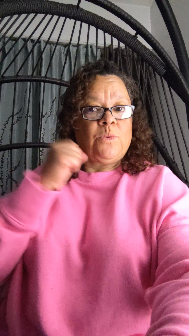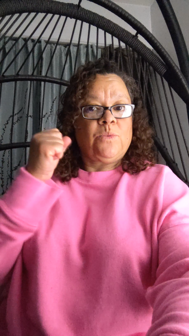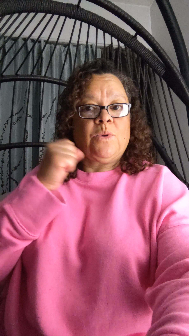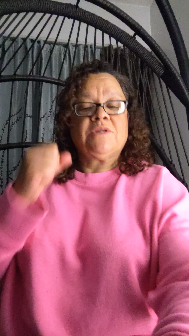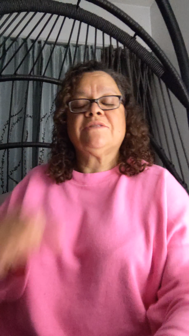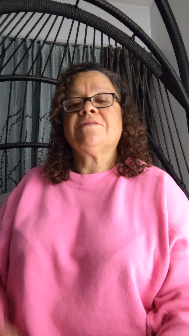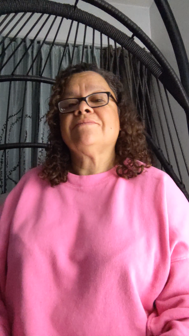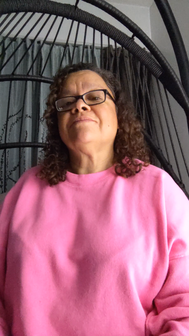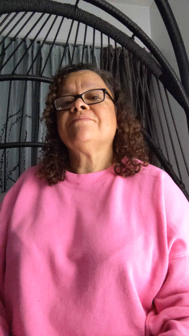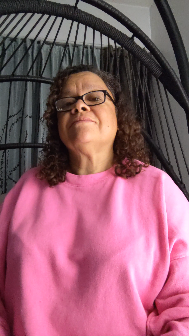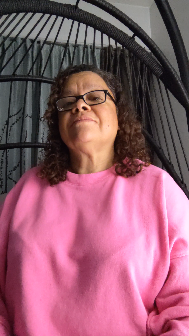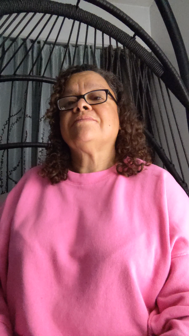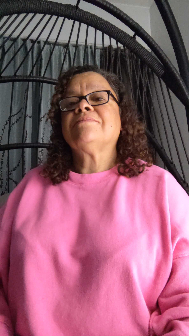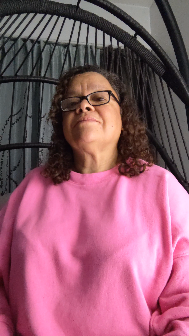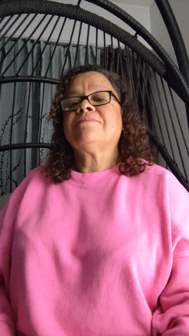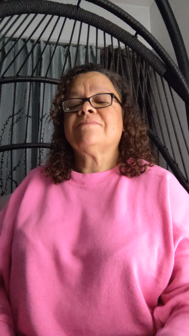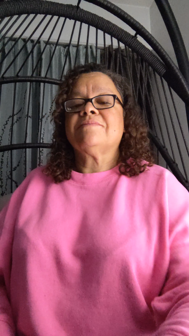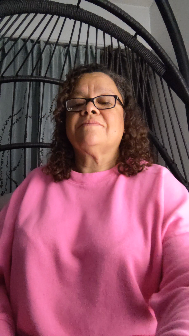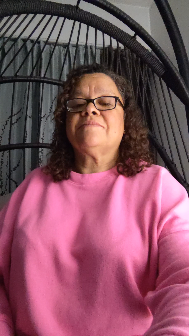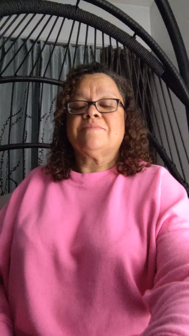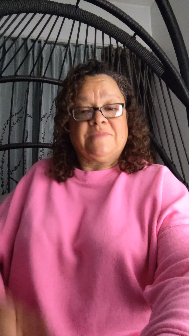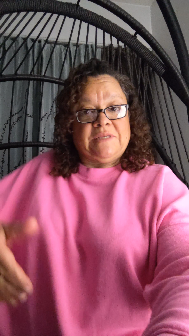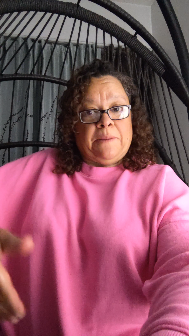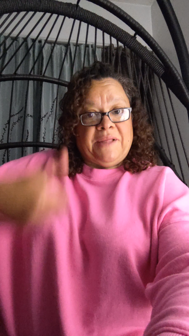pants